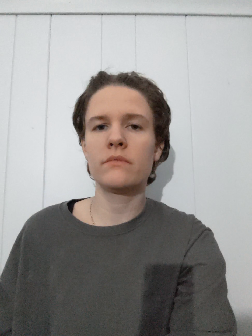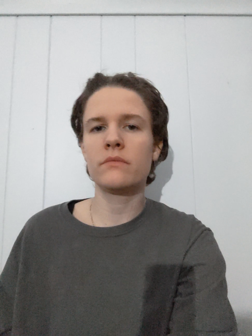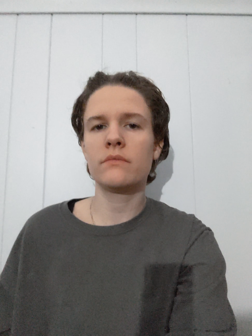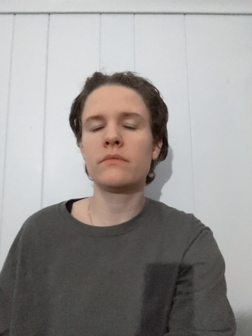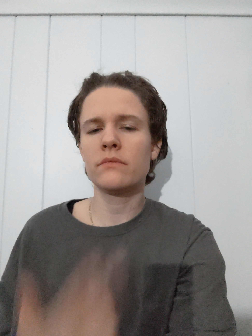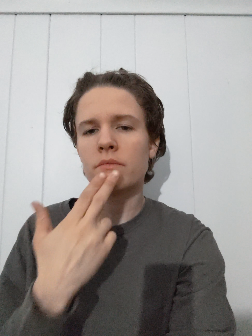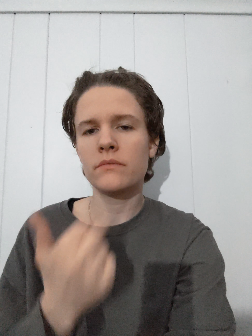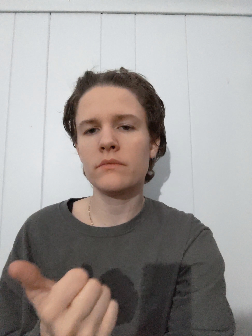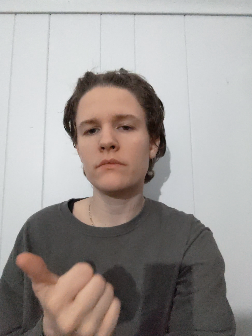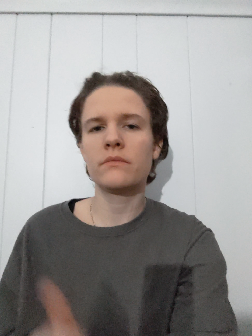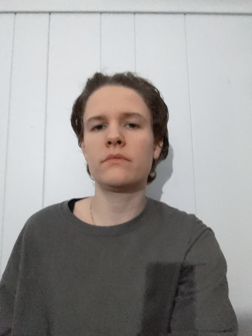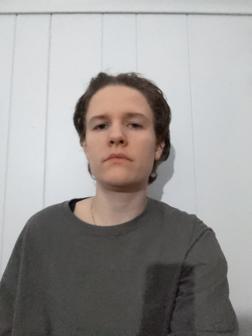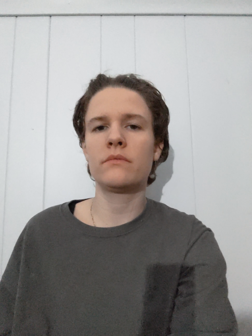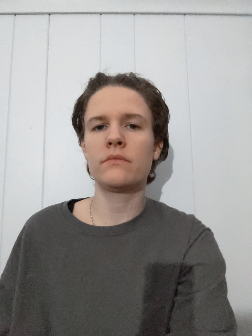cute